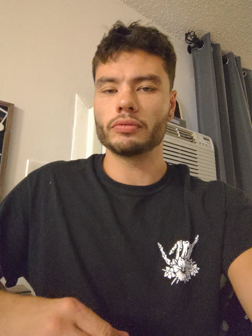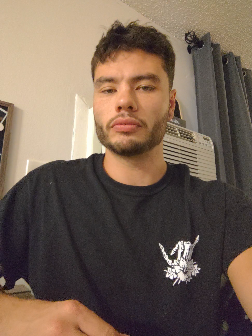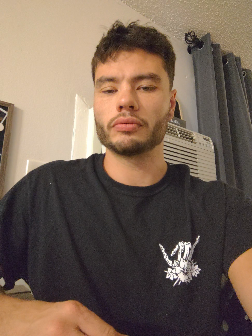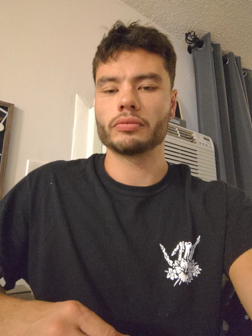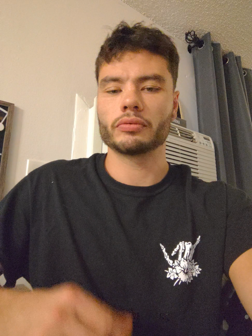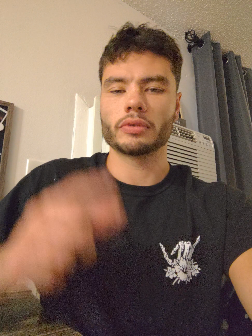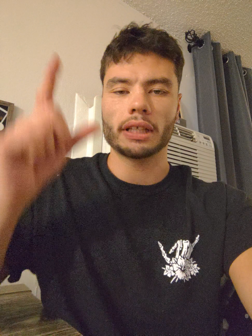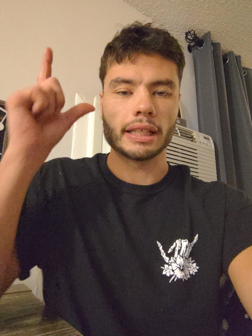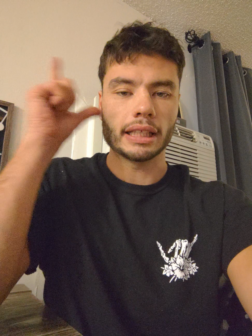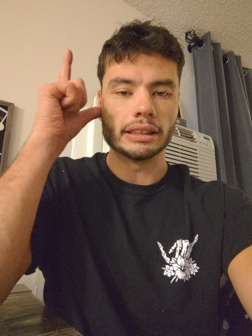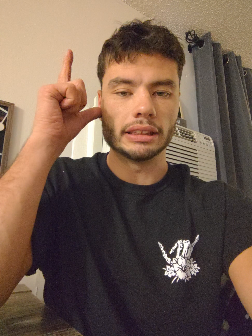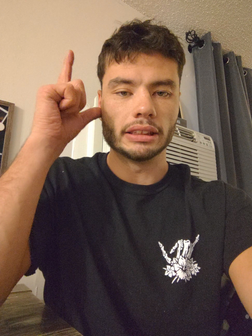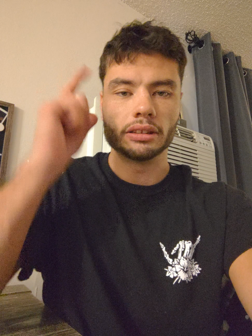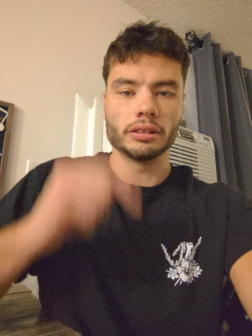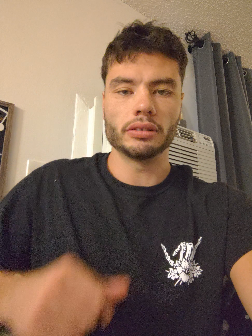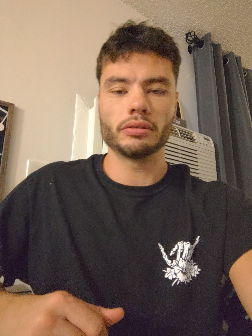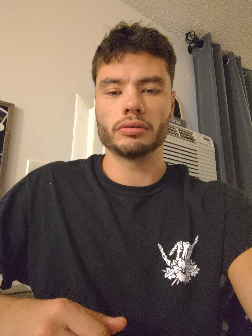listen